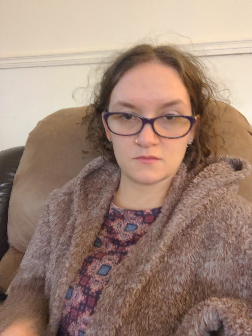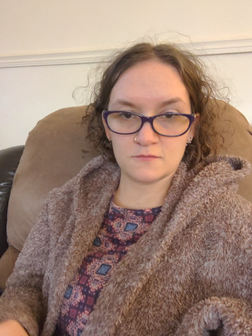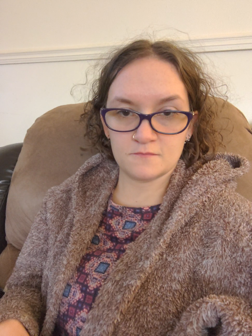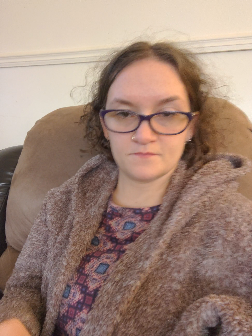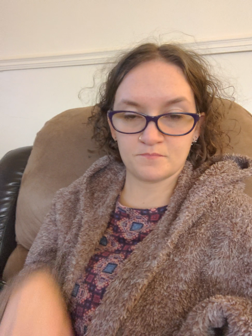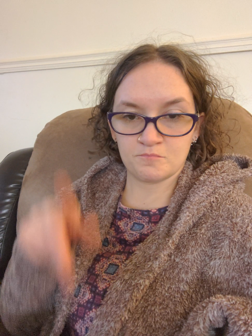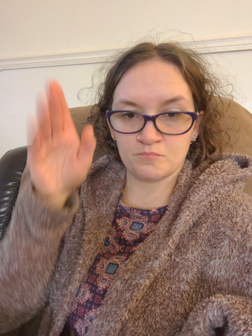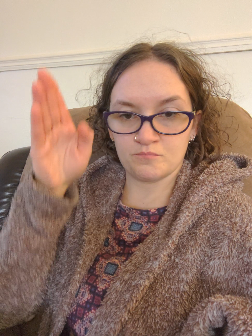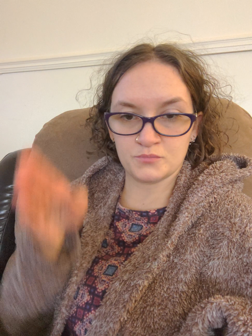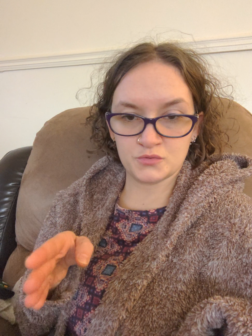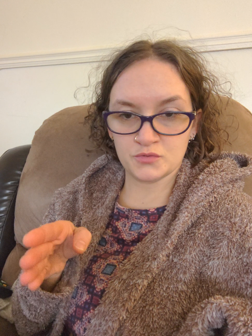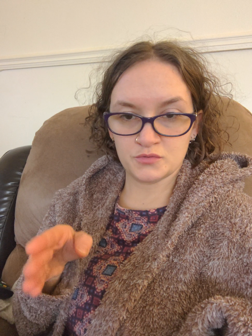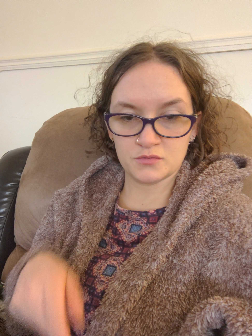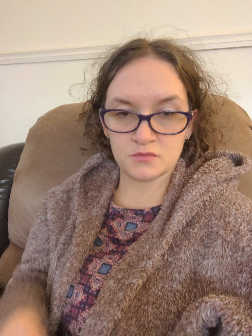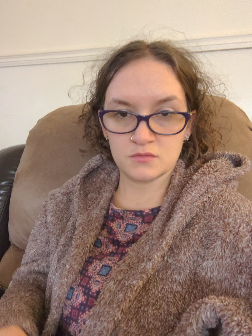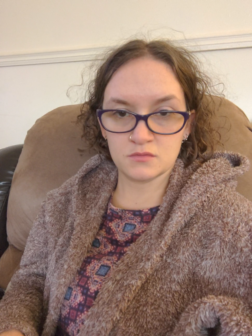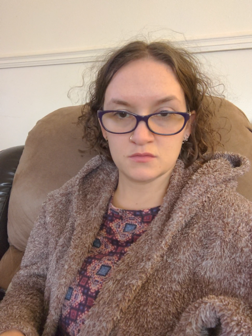person